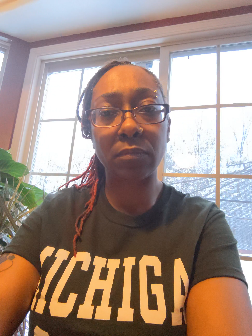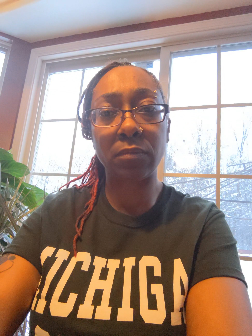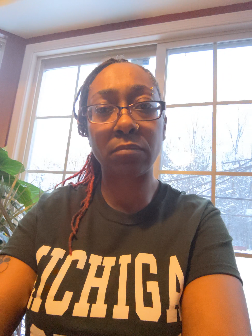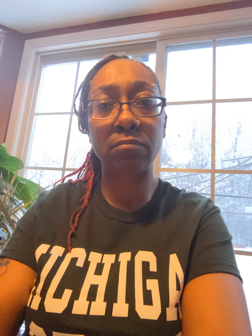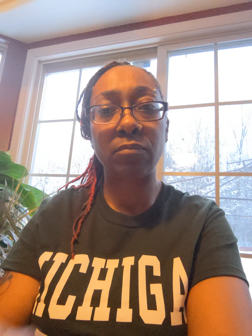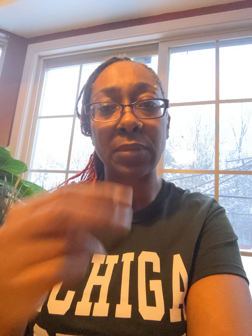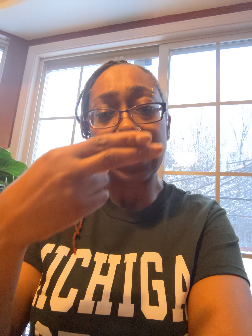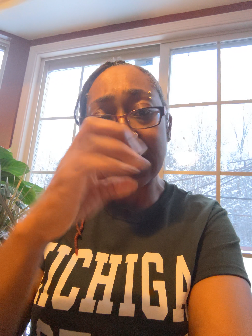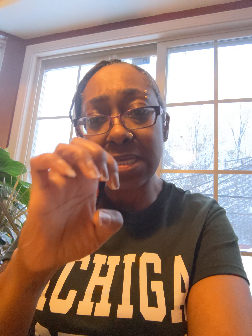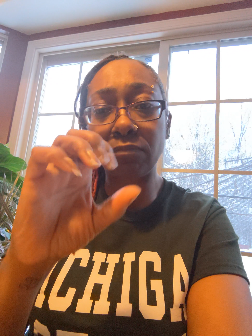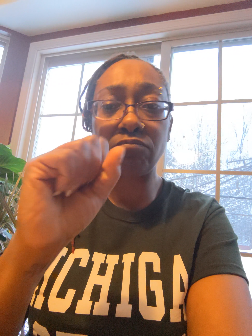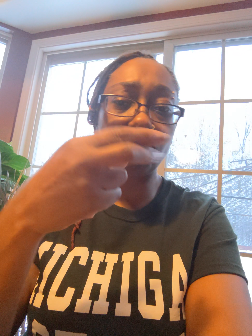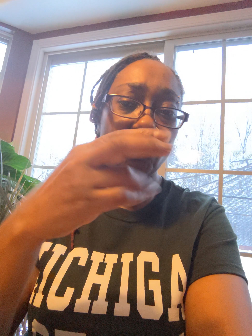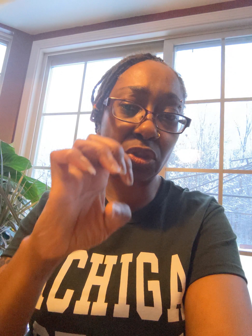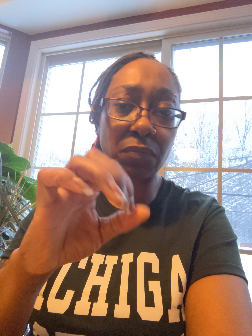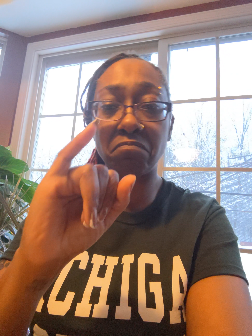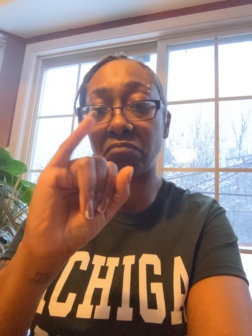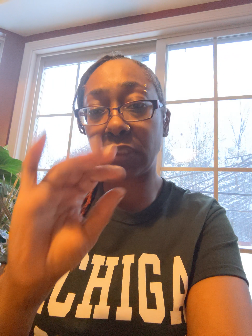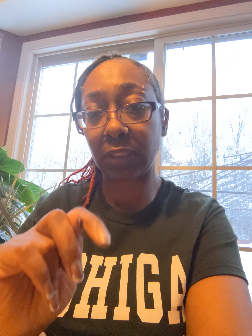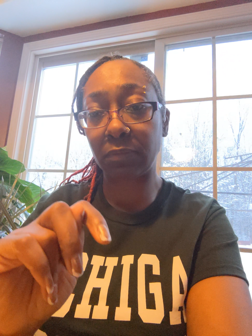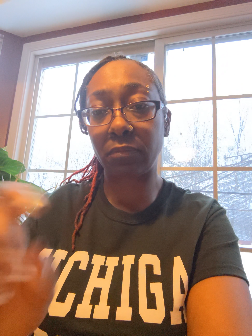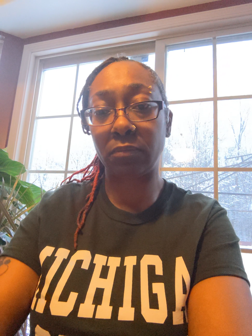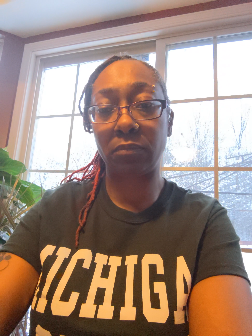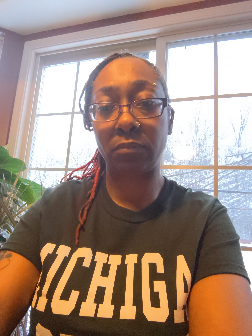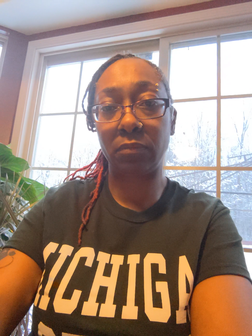he/she/it